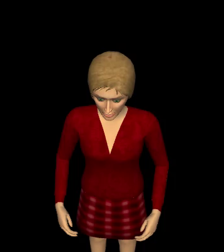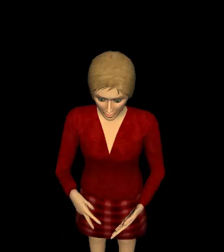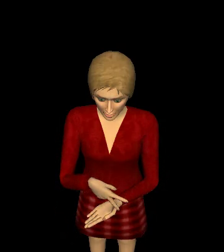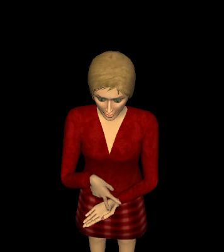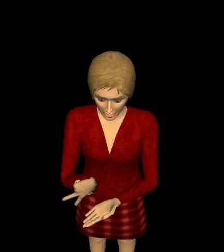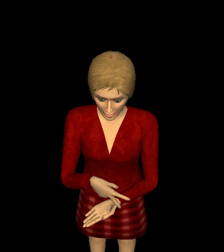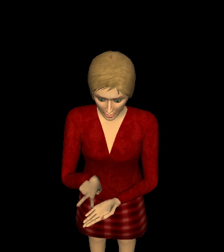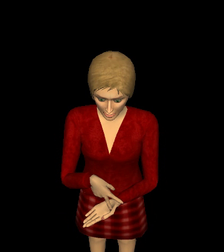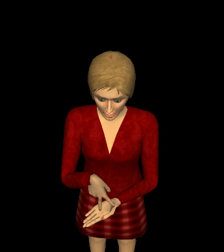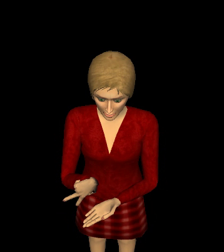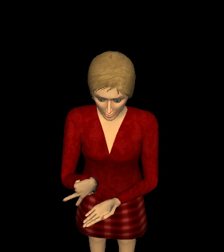رقص